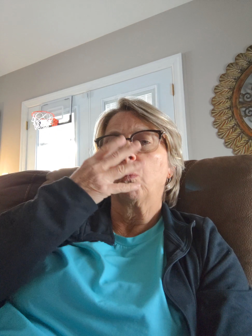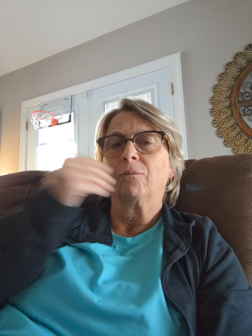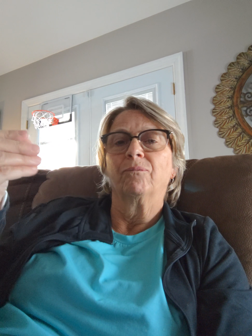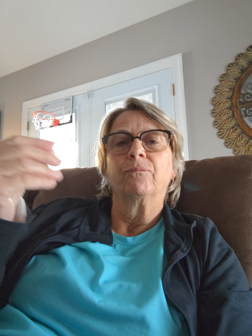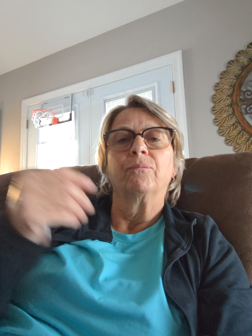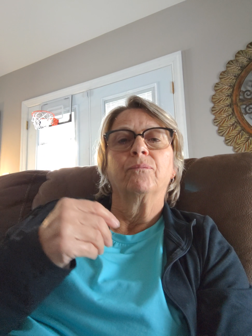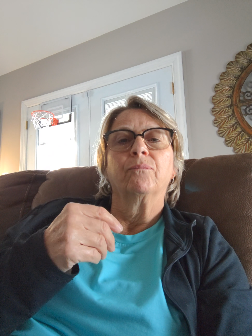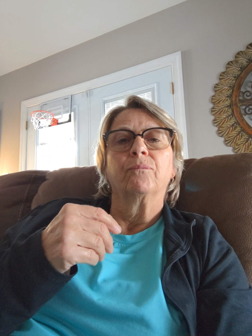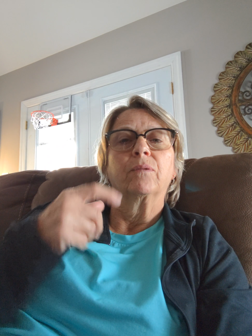wolf